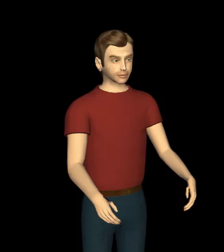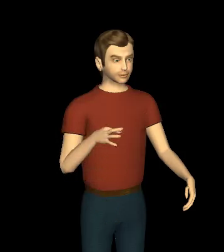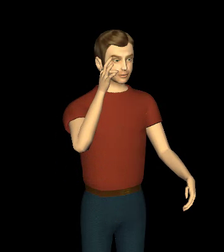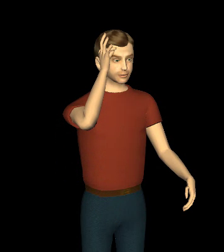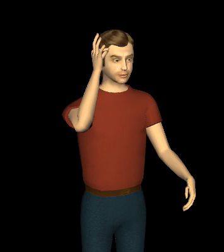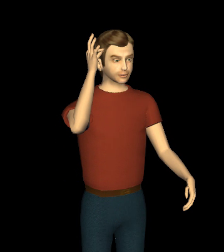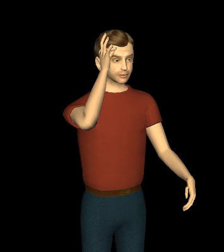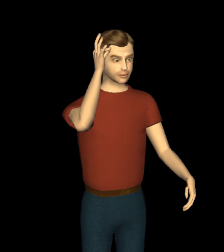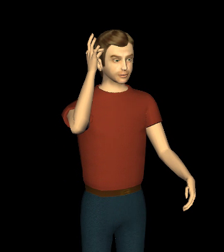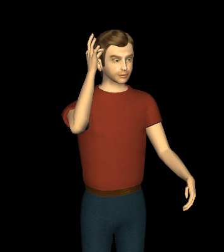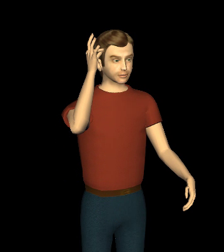شعر